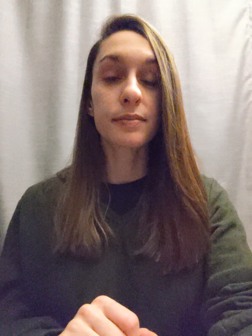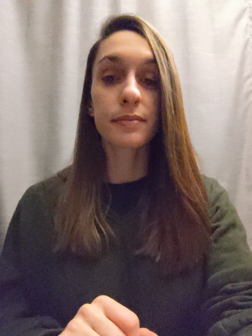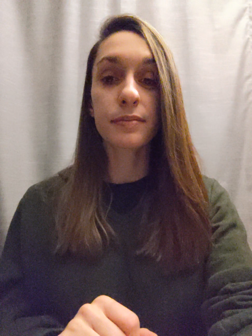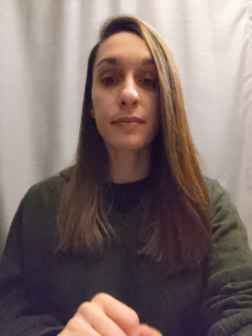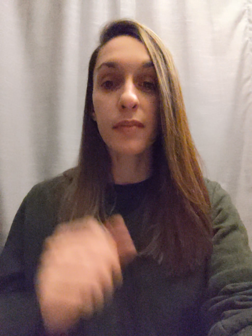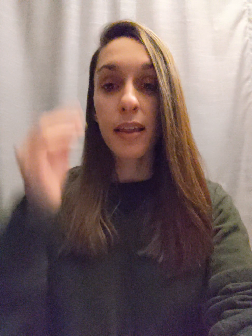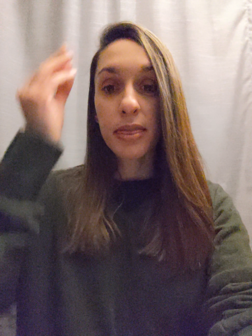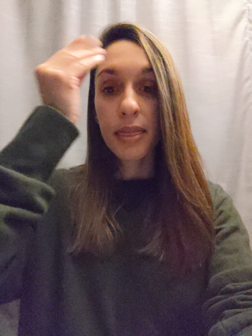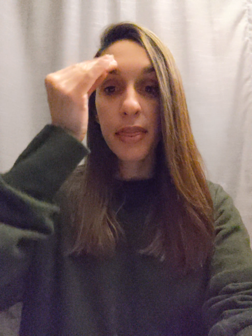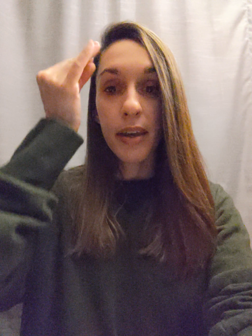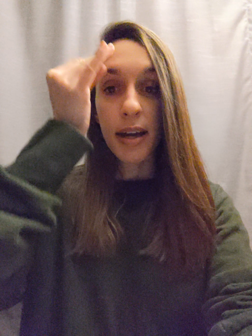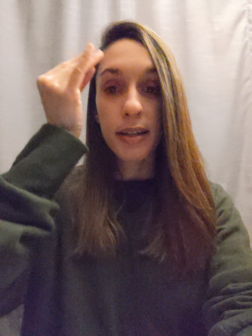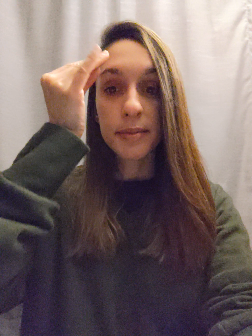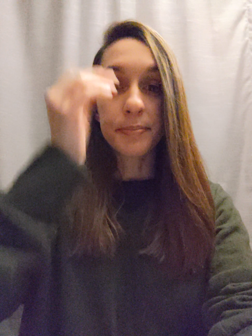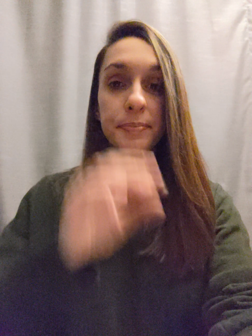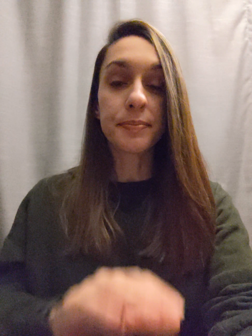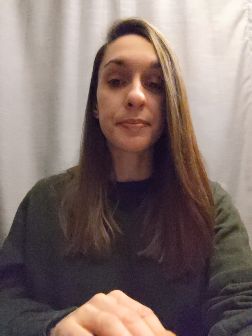think